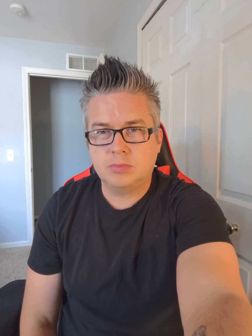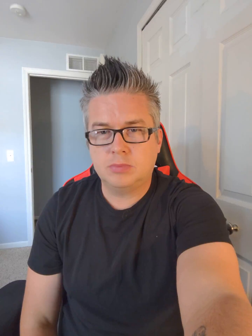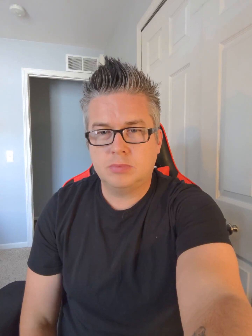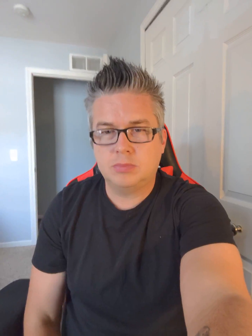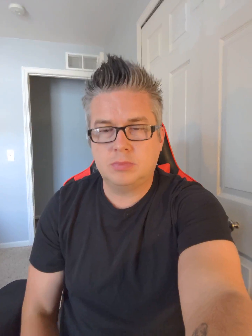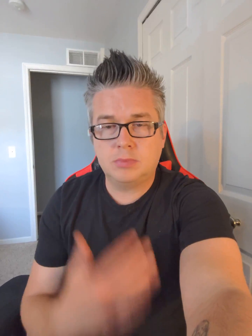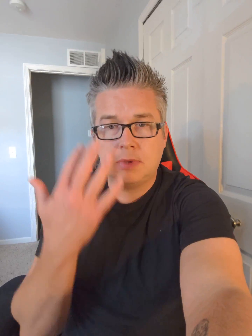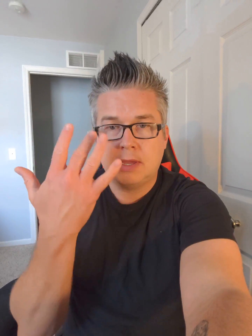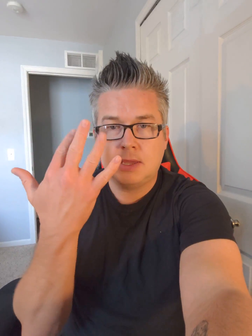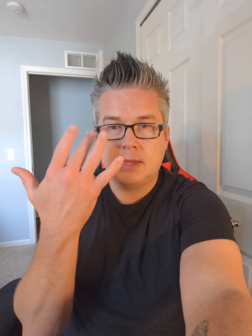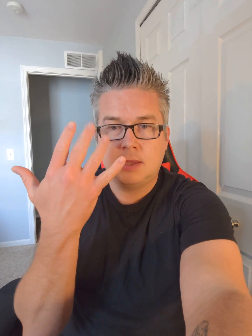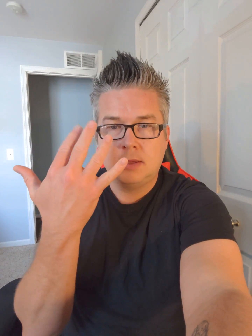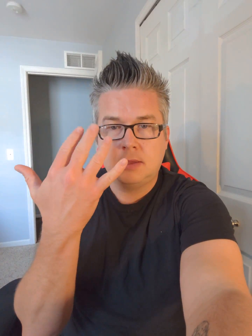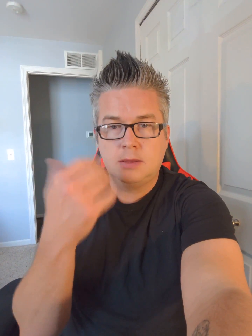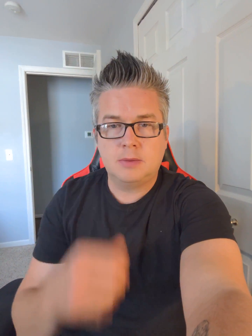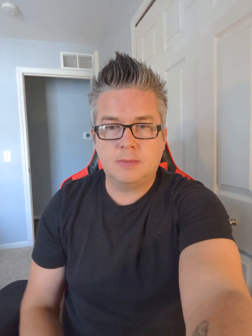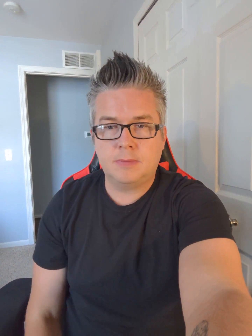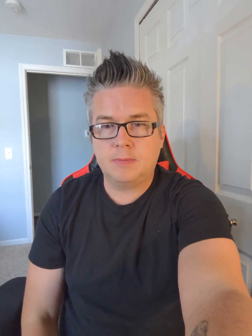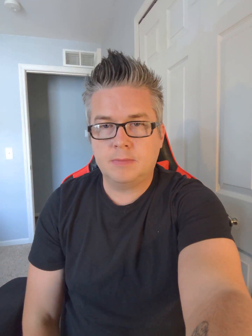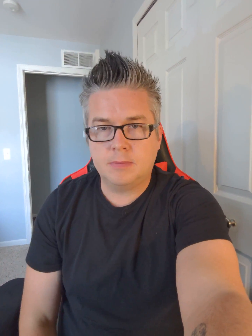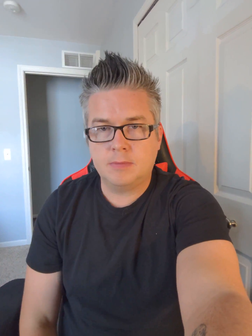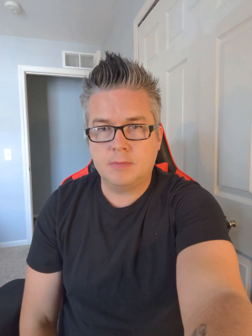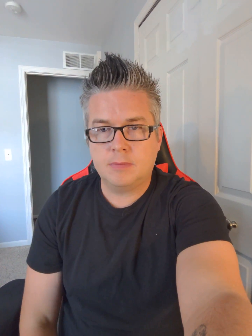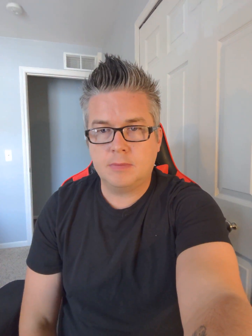hand